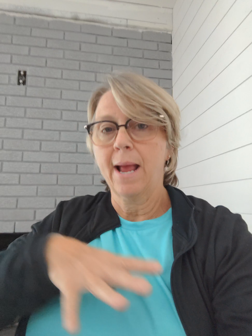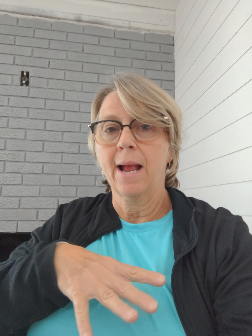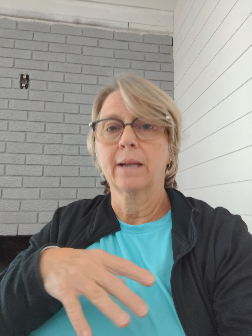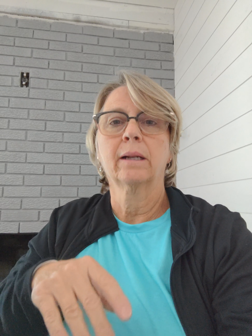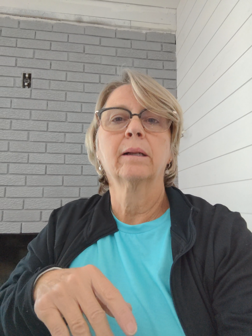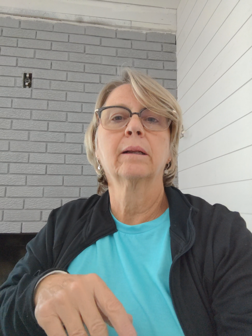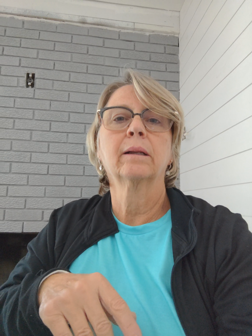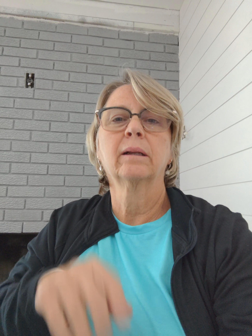man